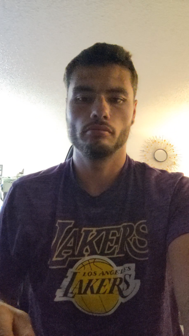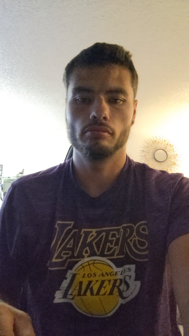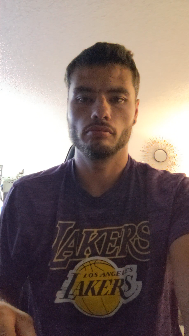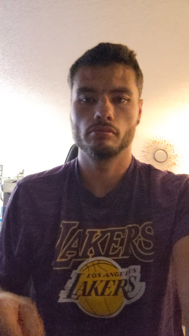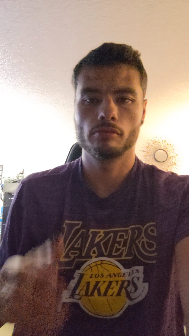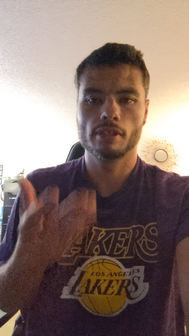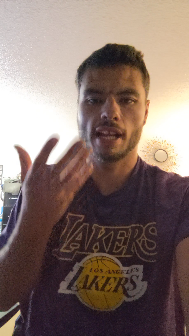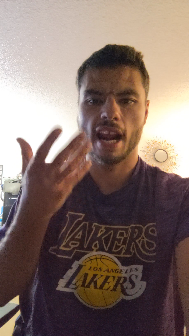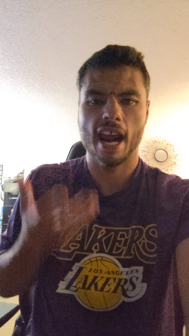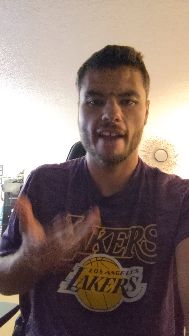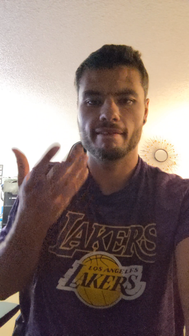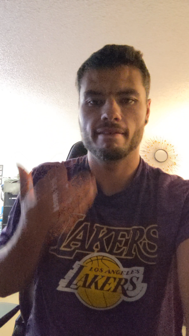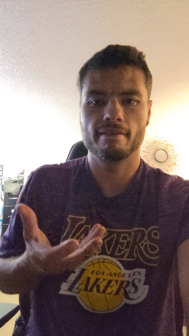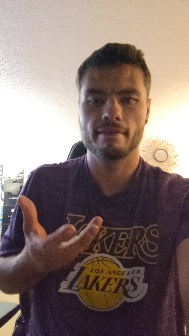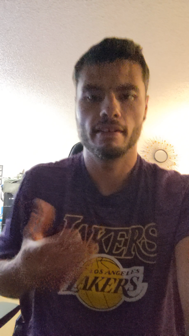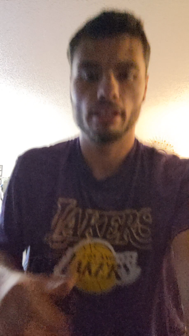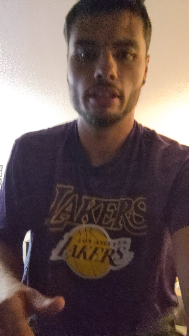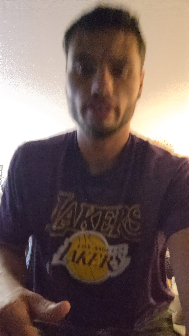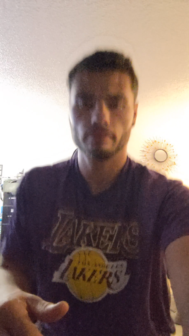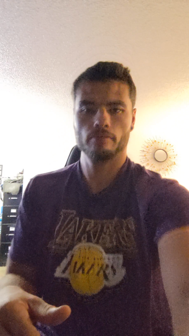heavy